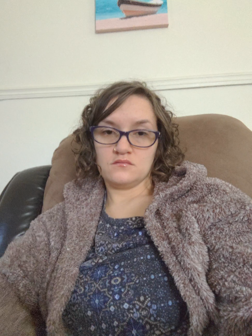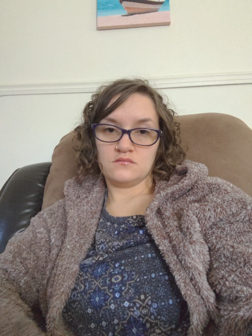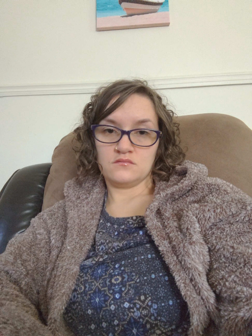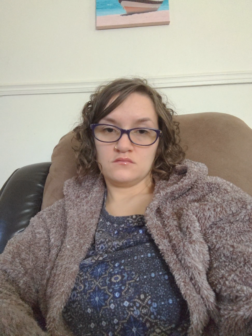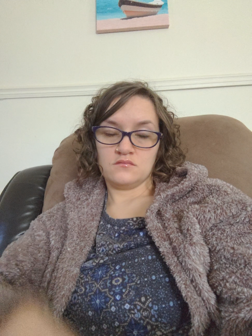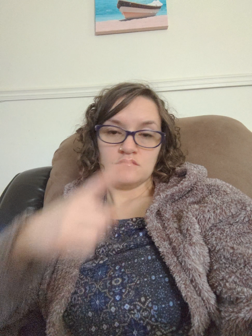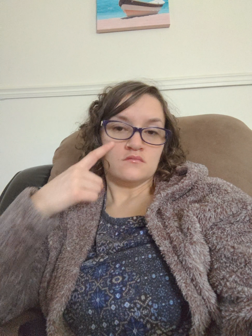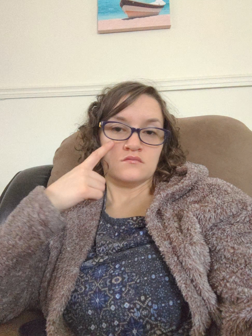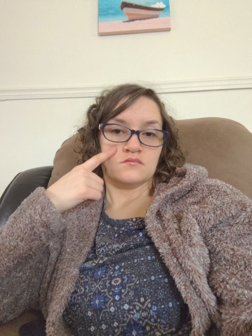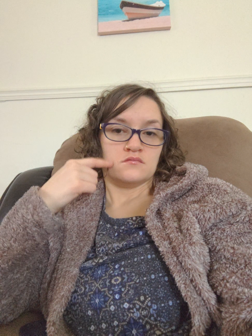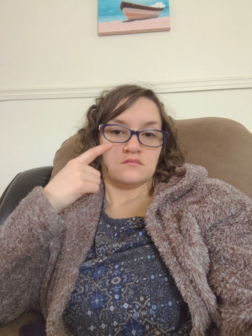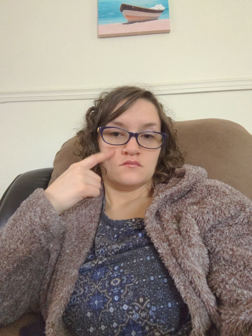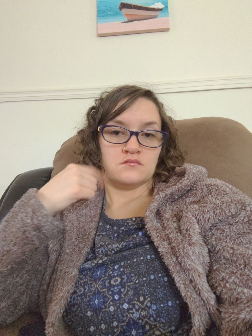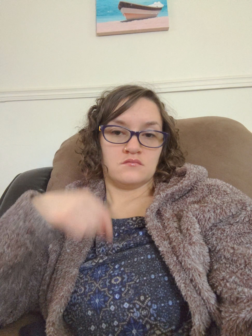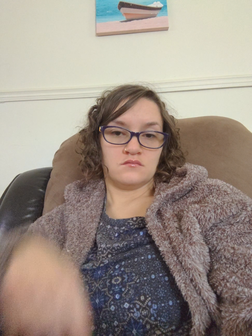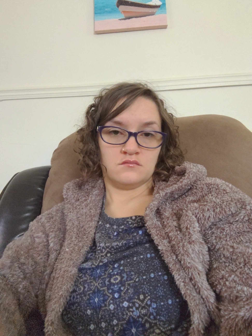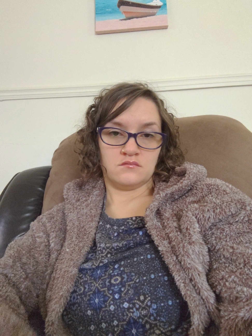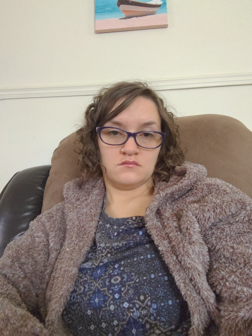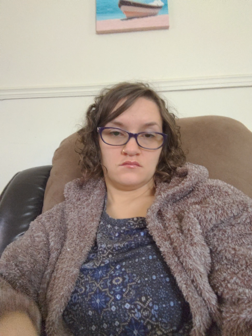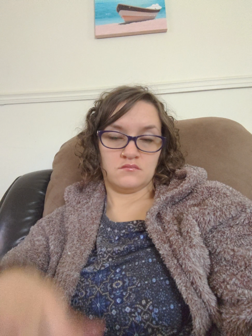cry